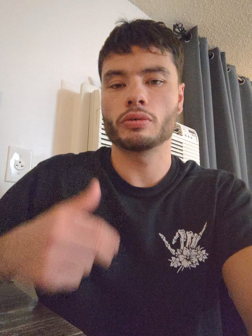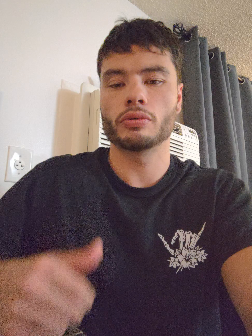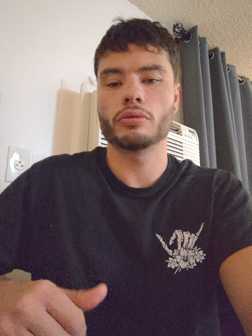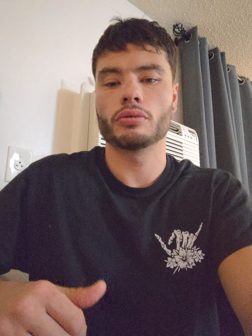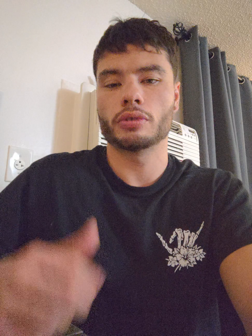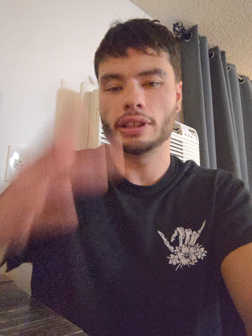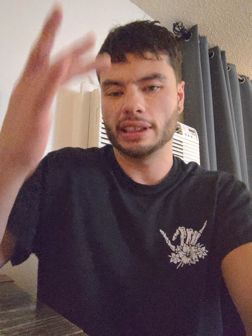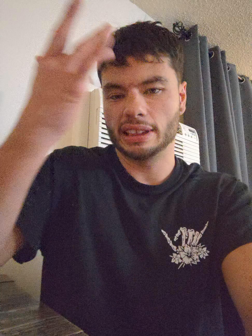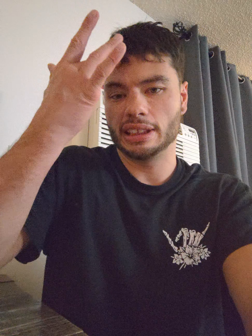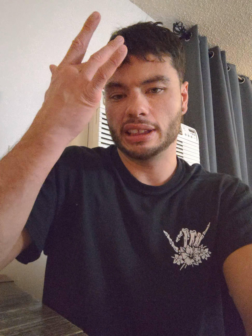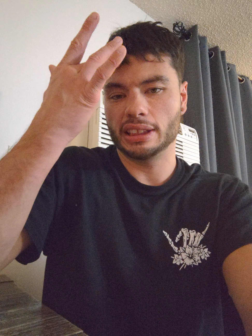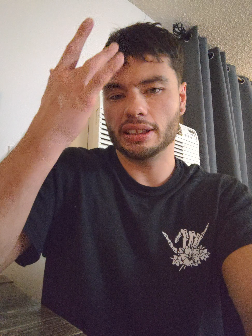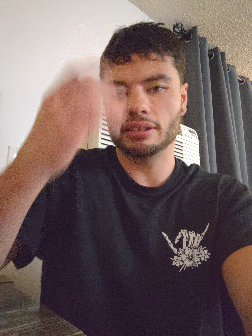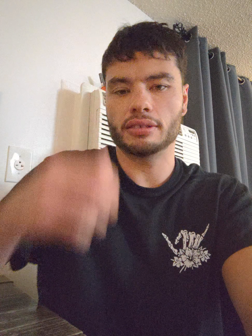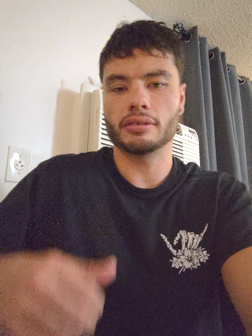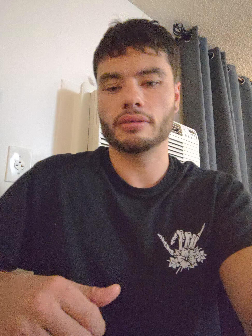sick